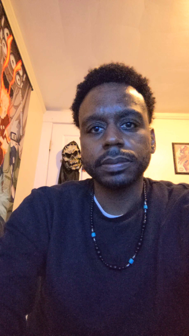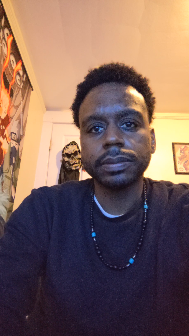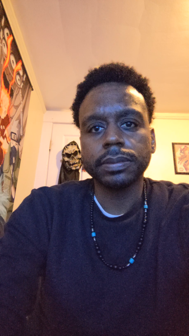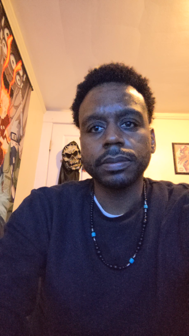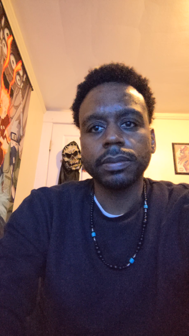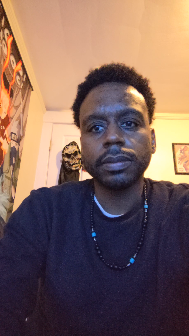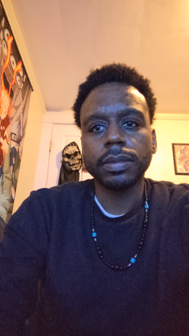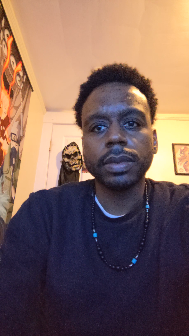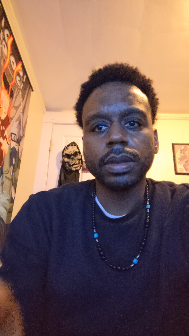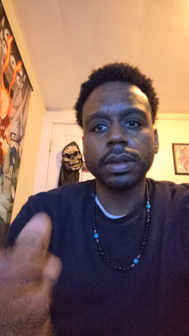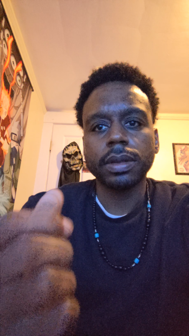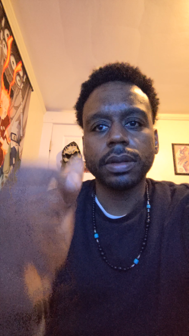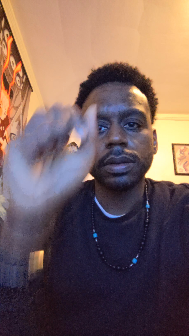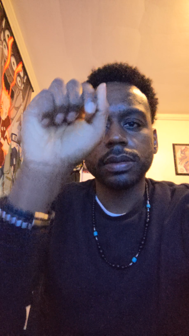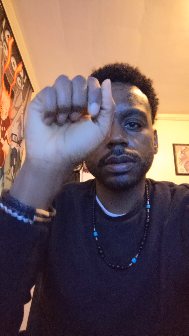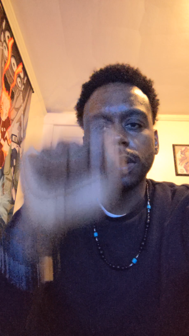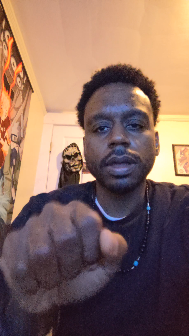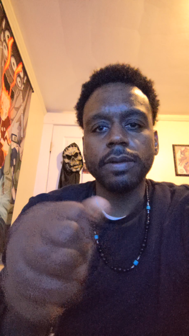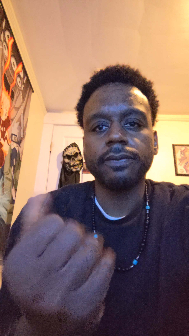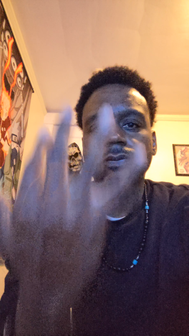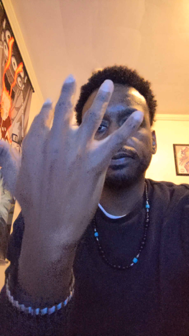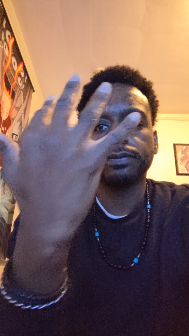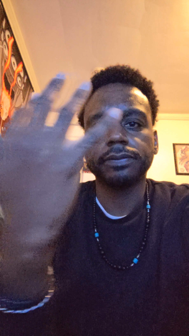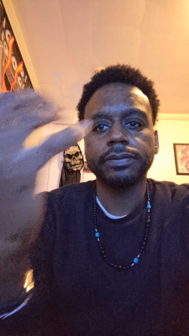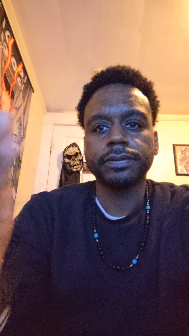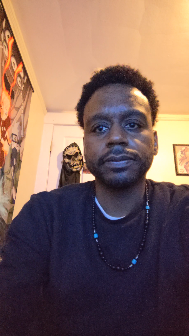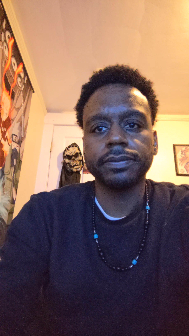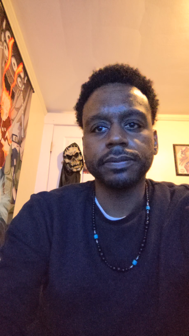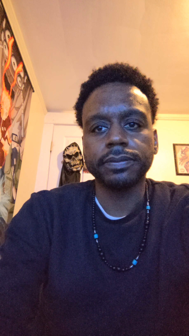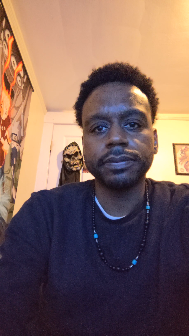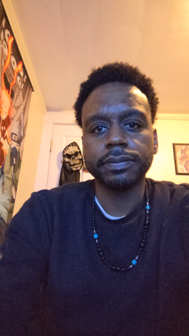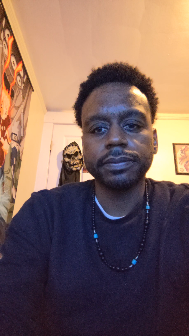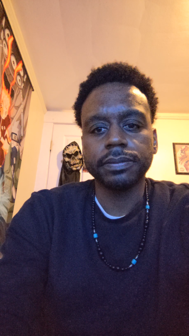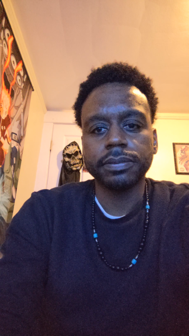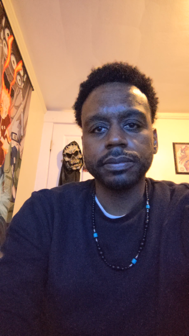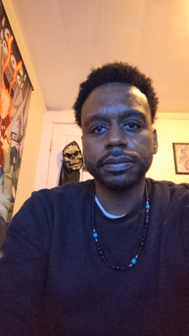gloves